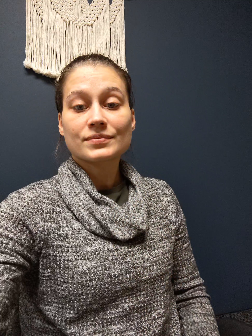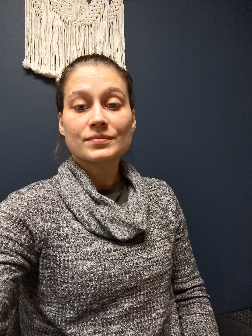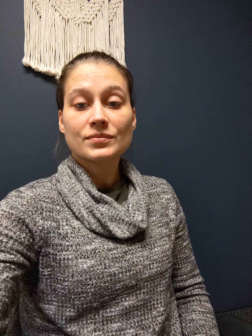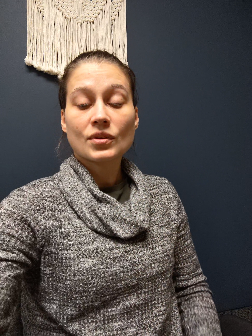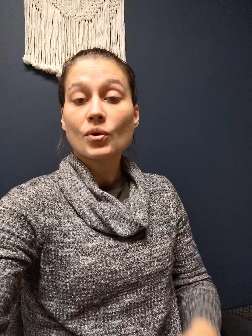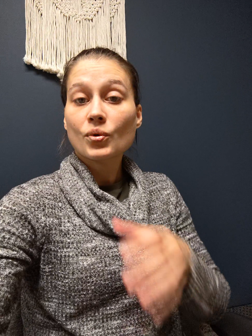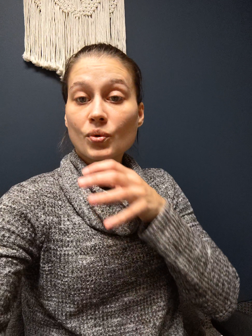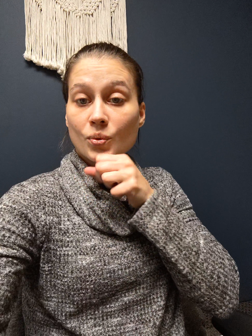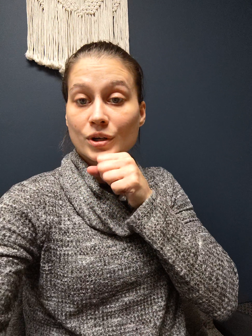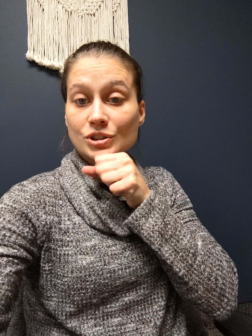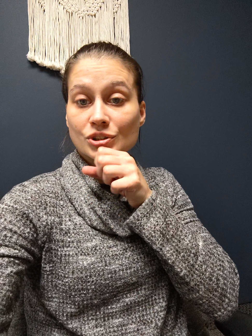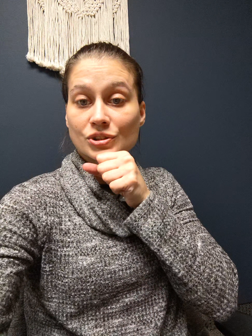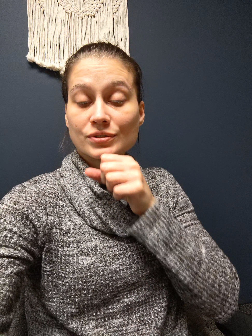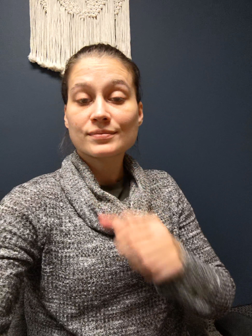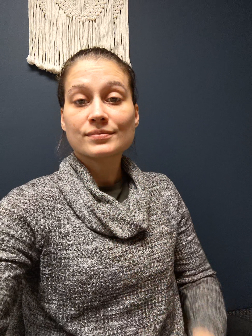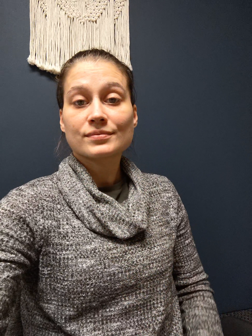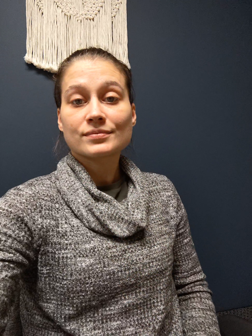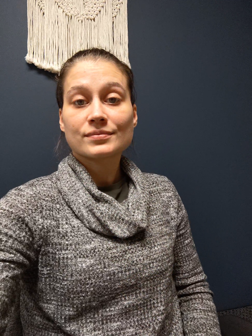orange